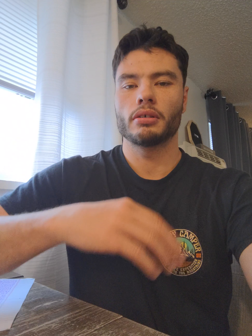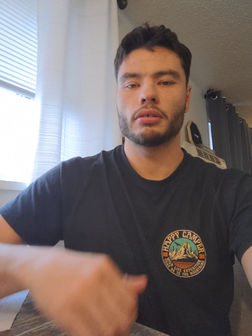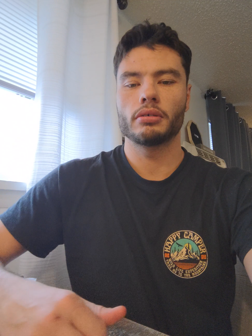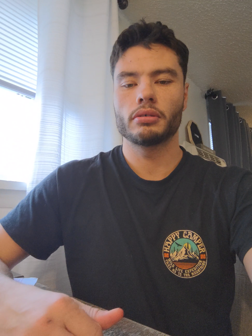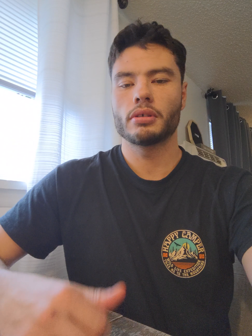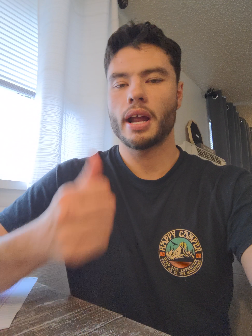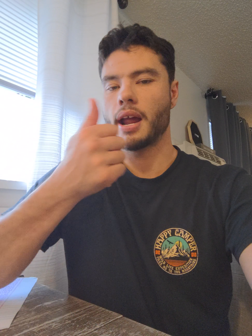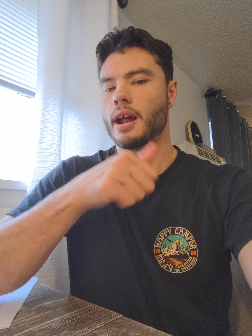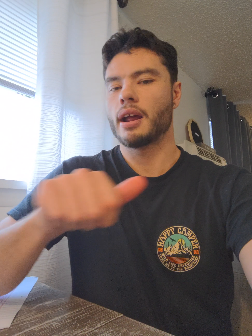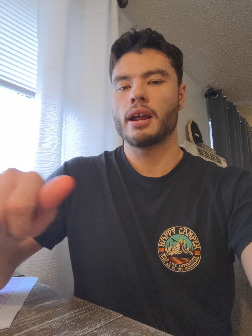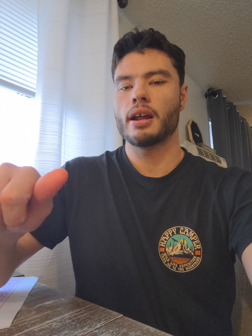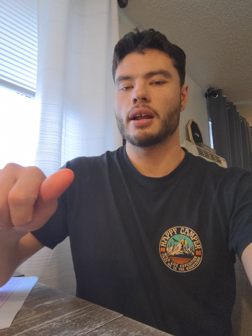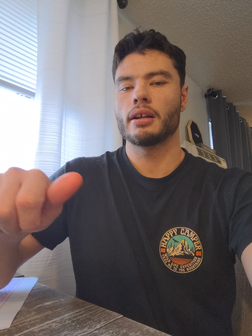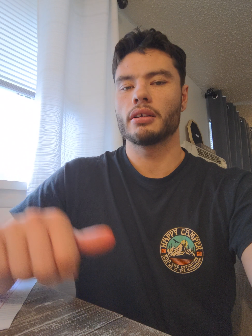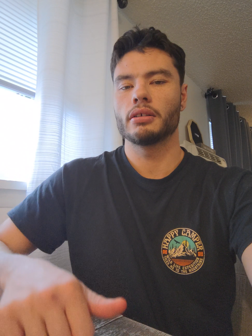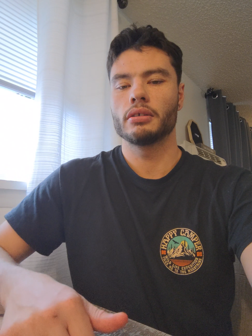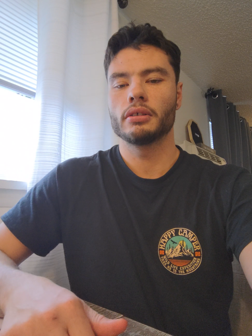any